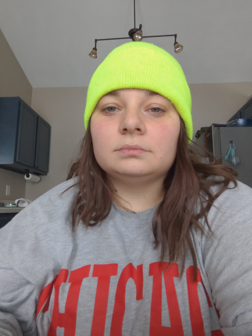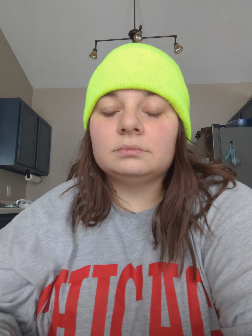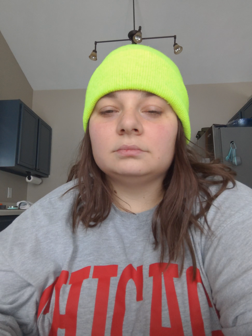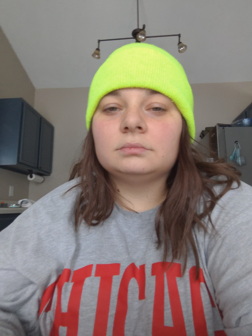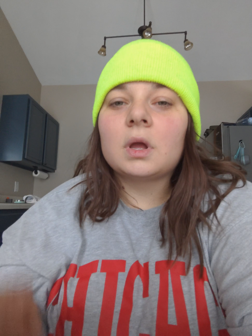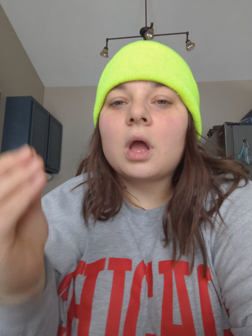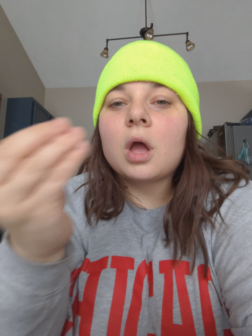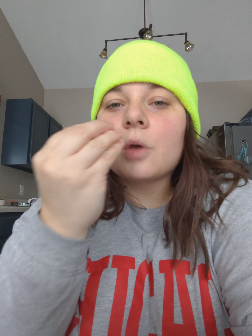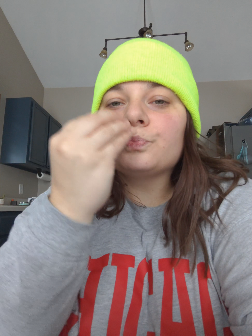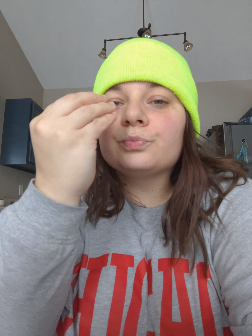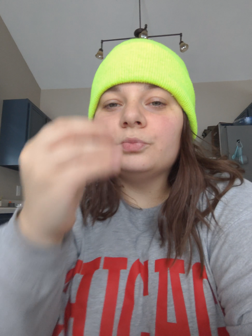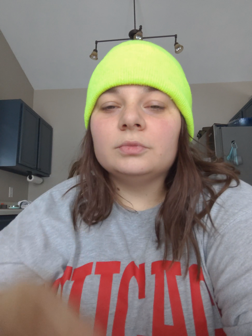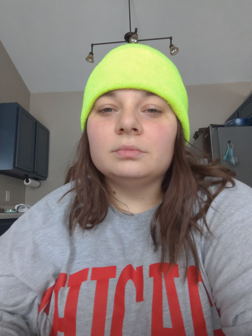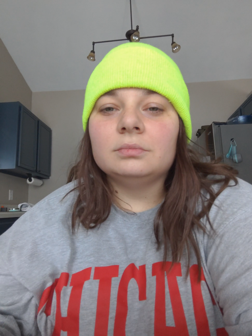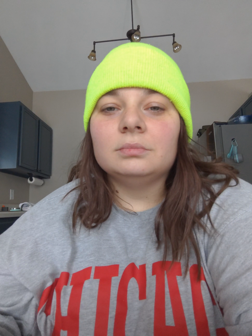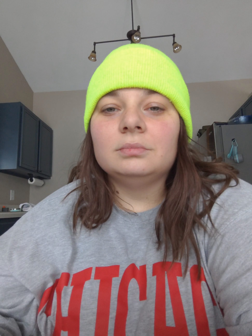kiss